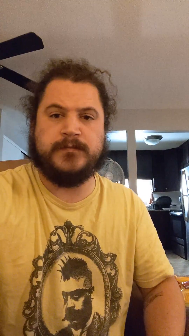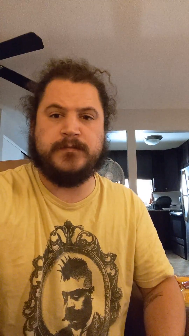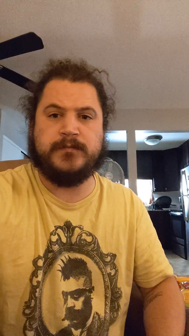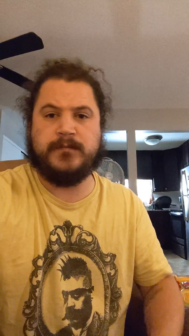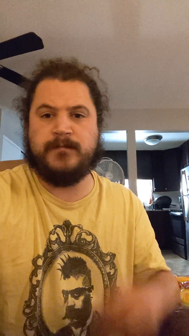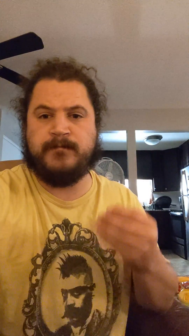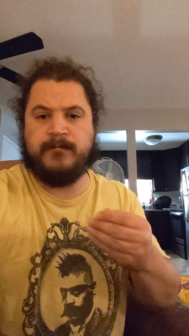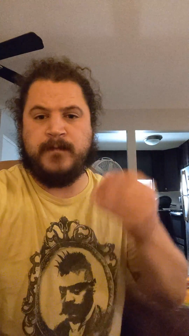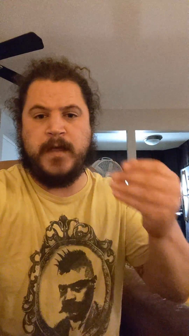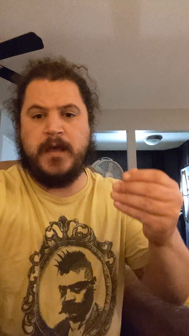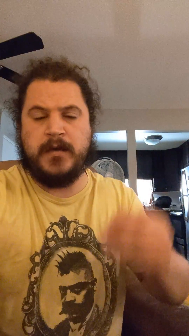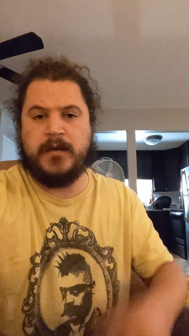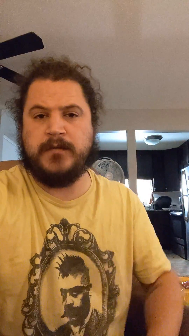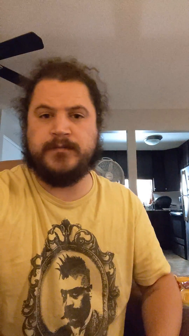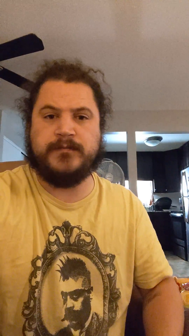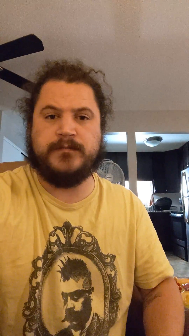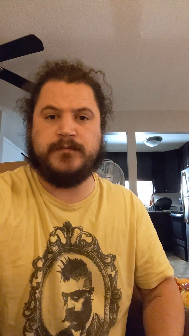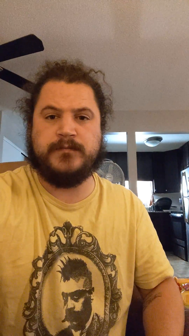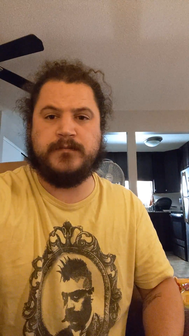buy